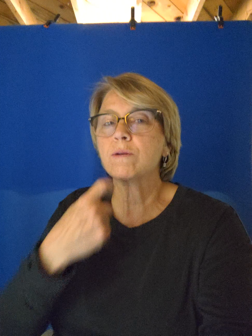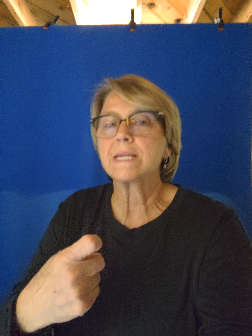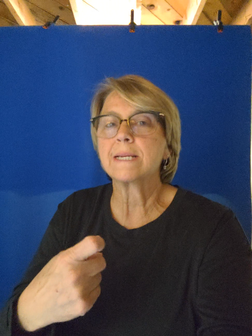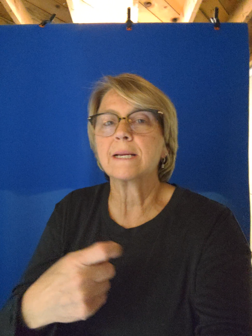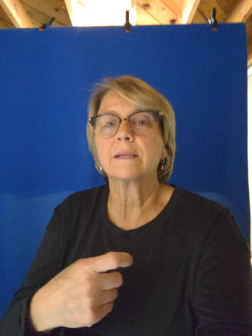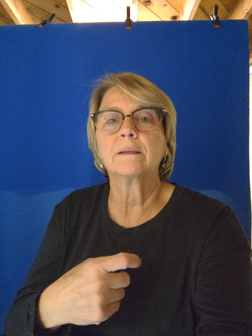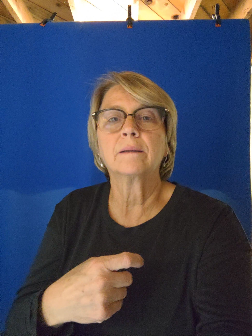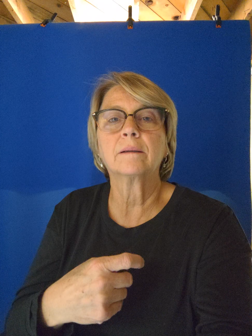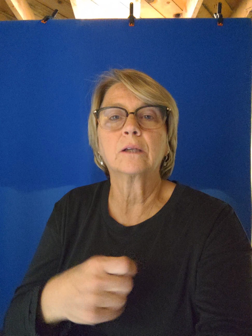red